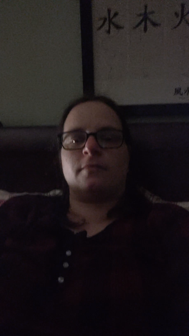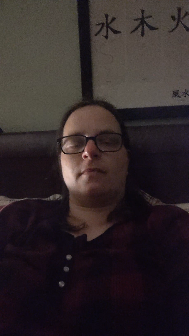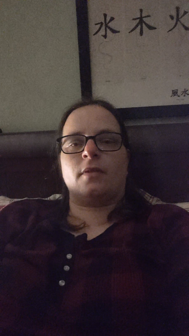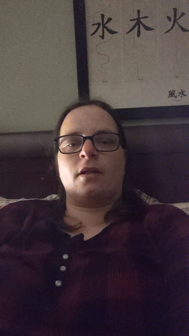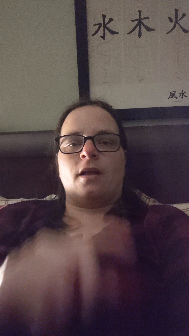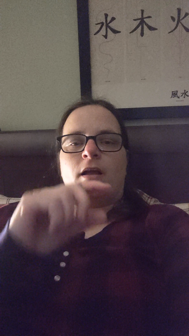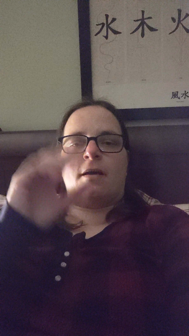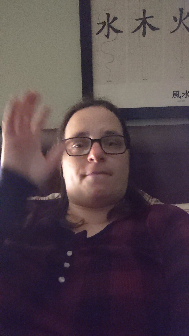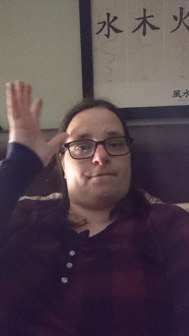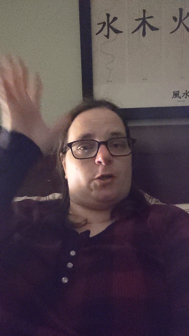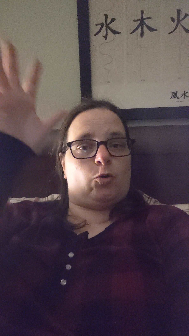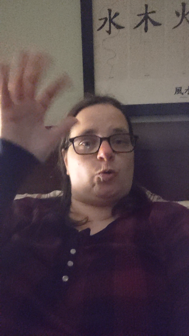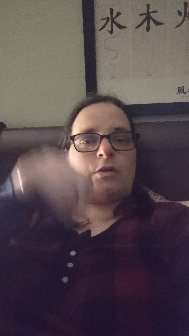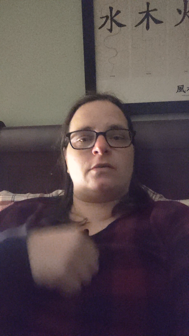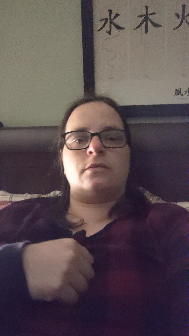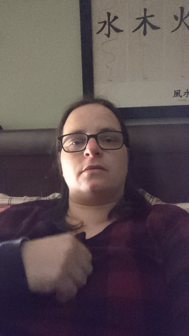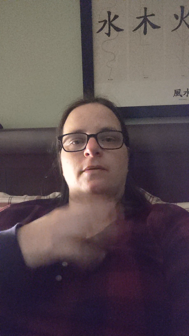moose